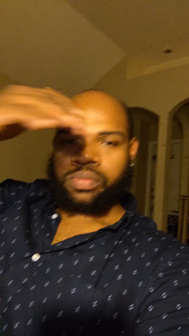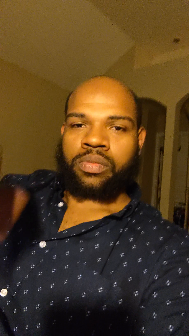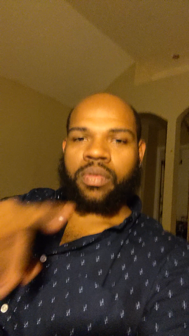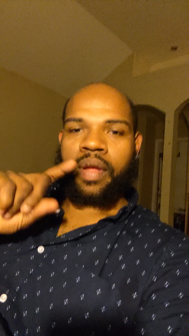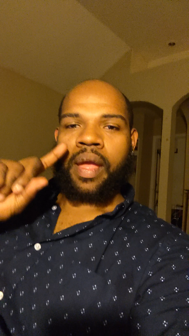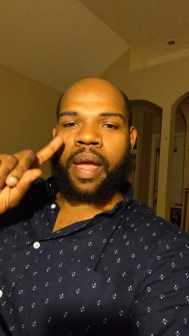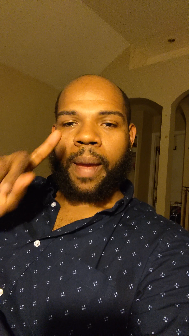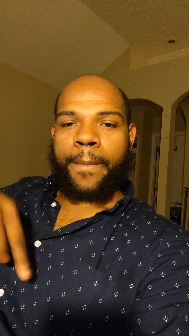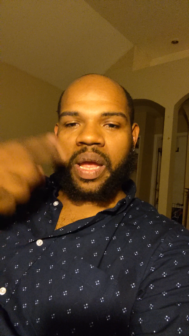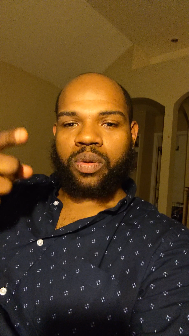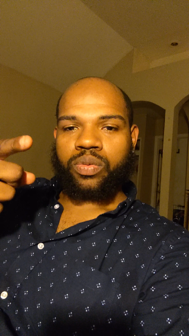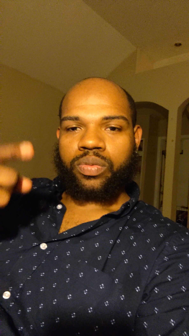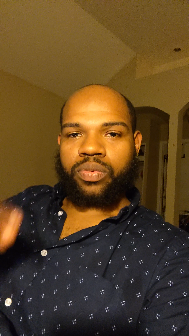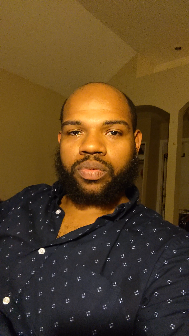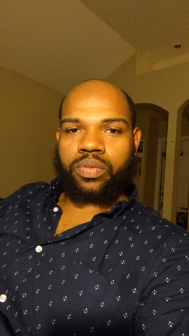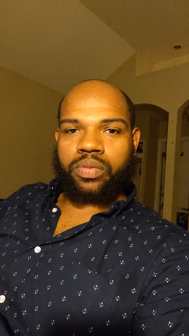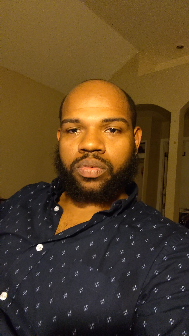about